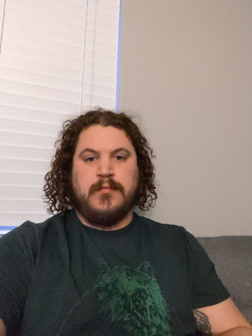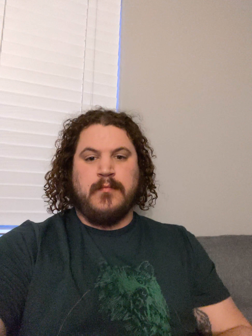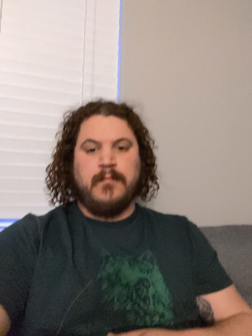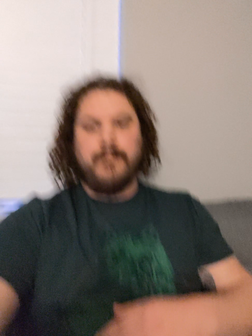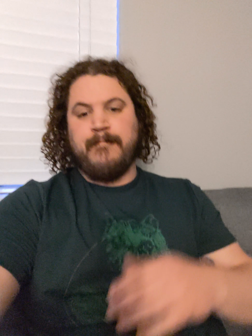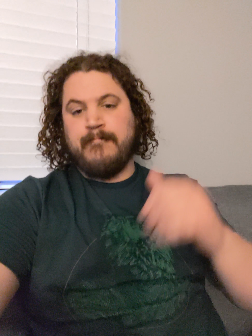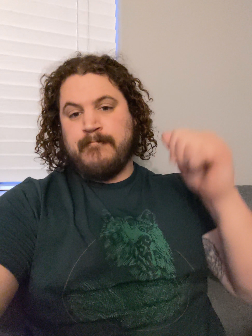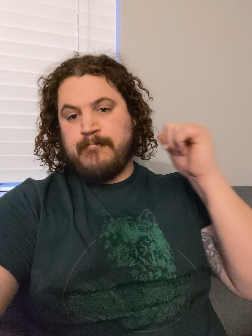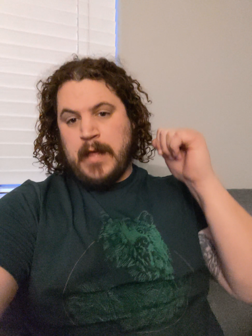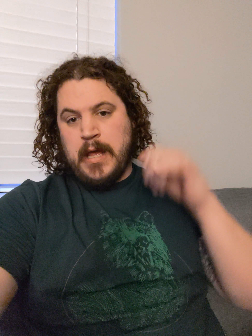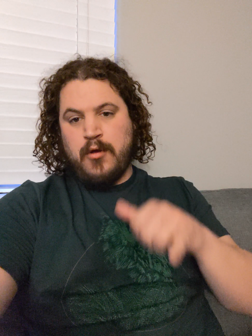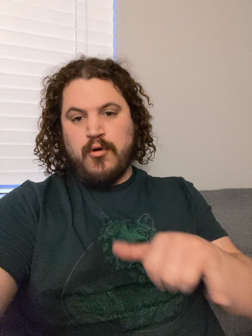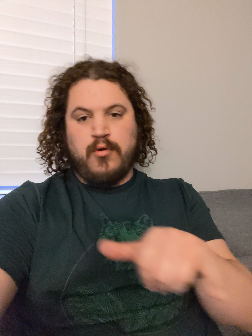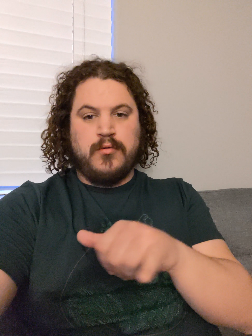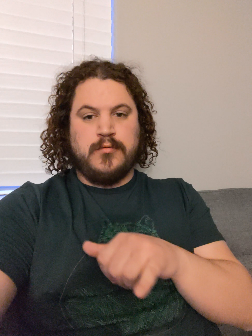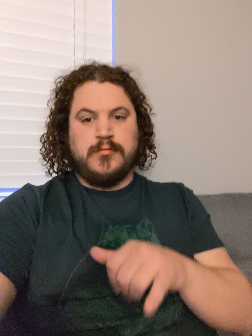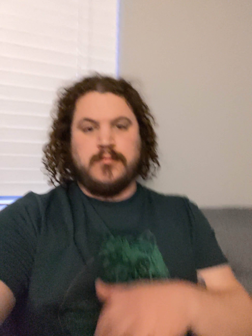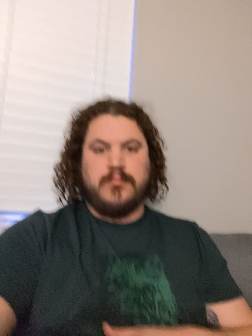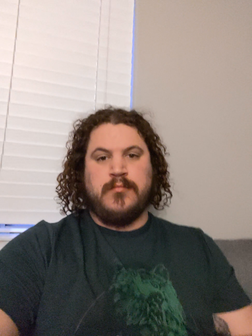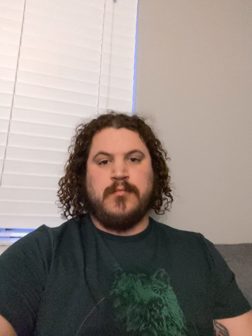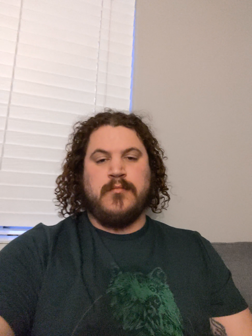backyard